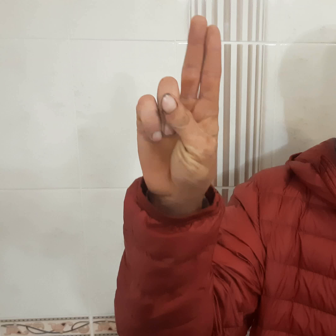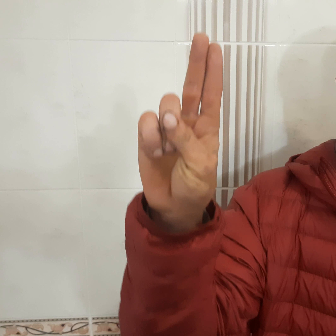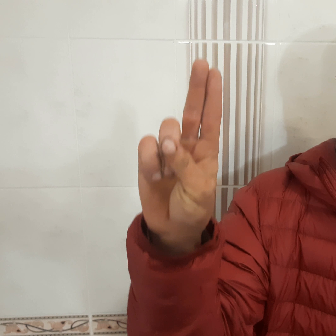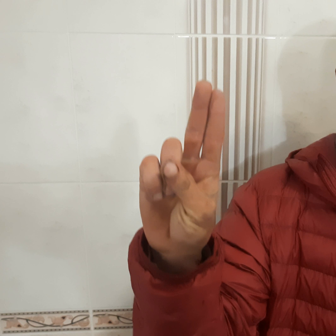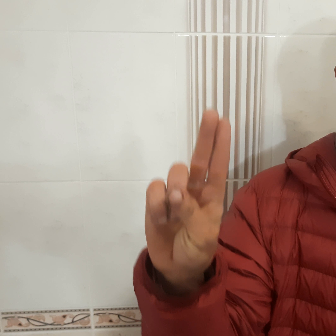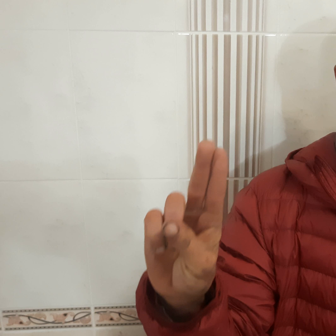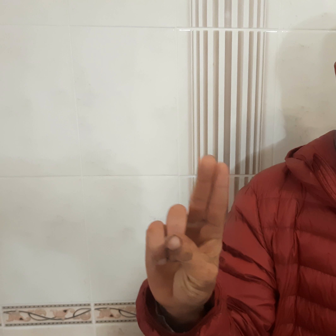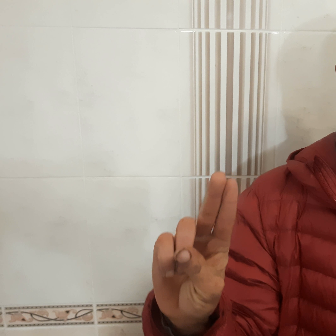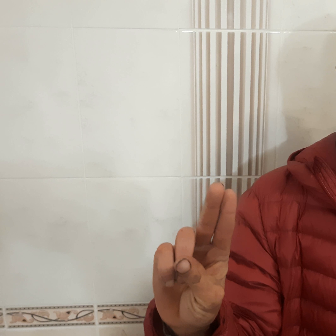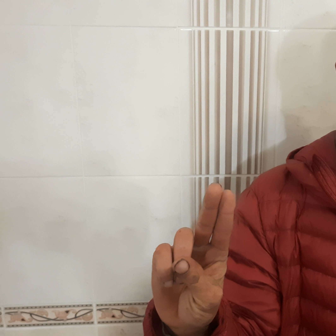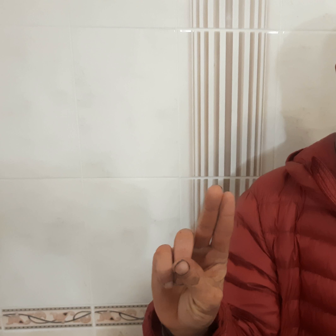Ц